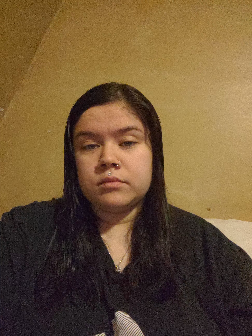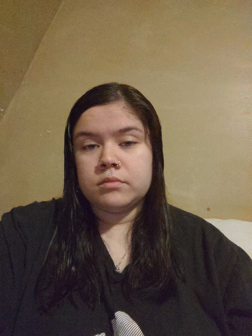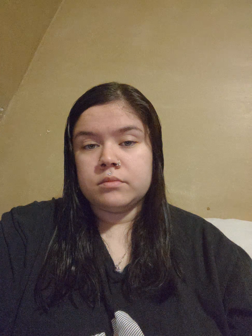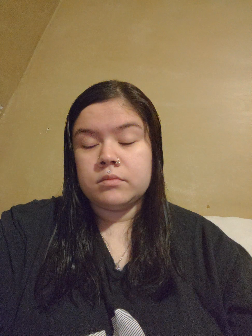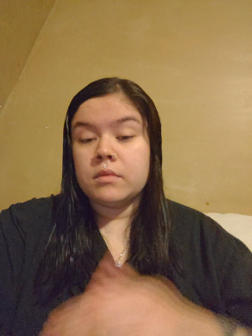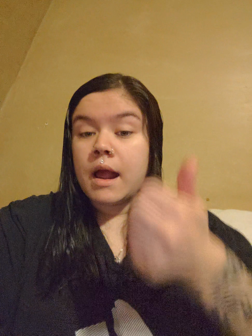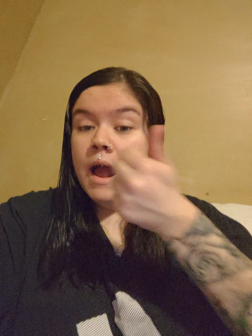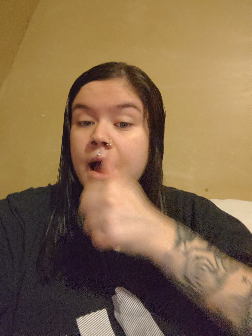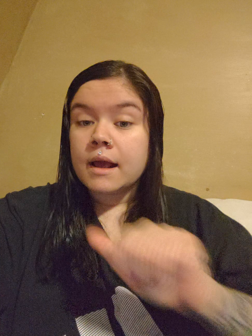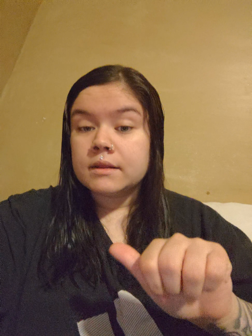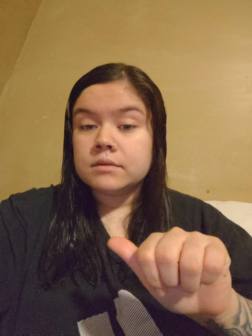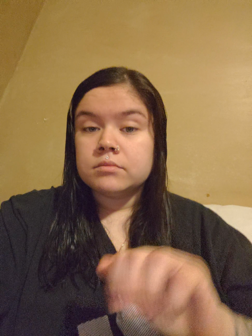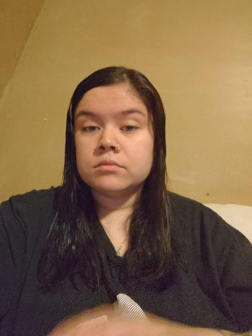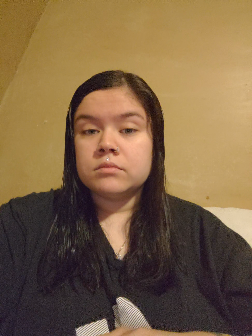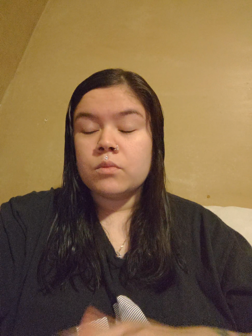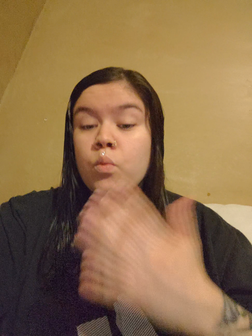any